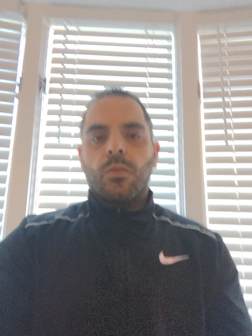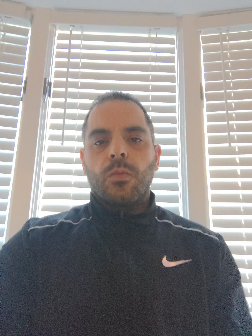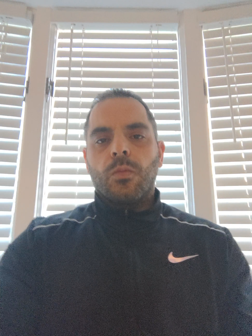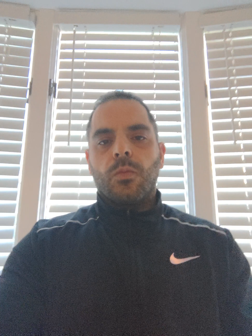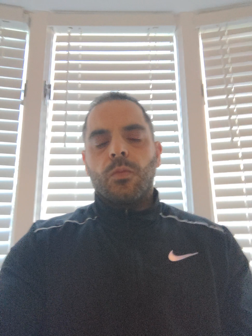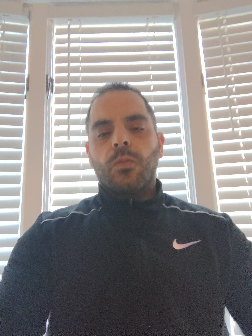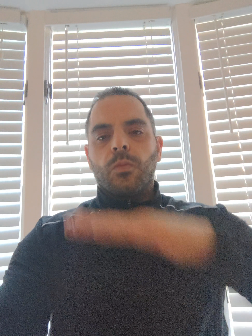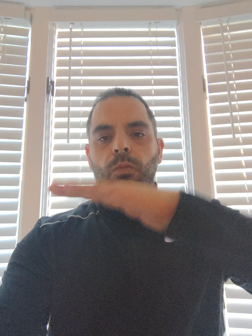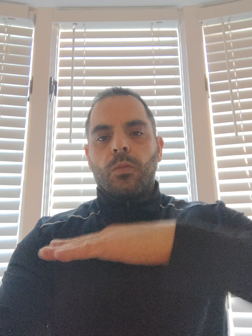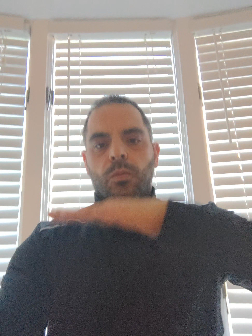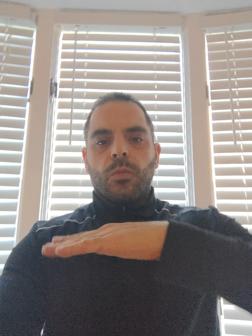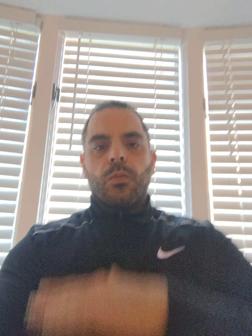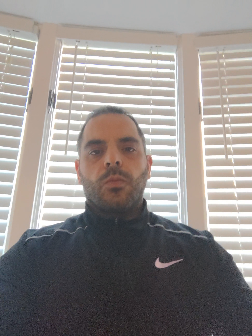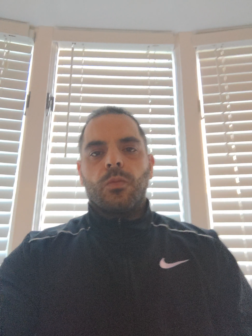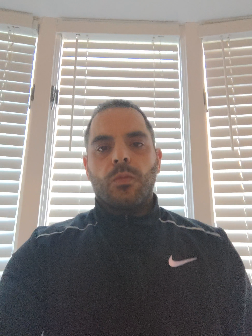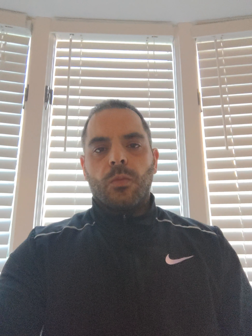table